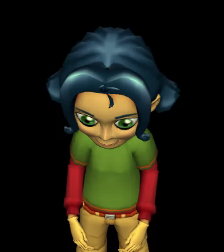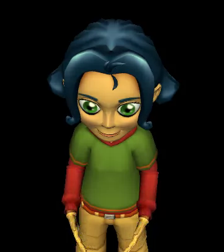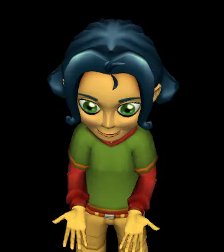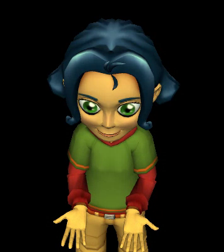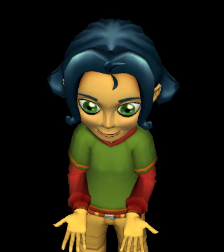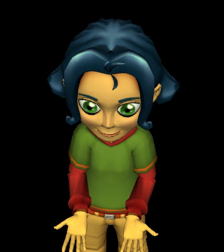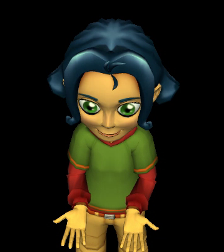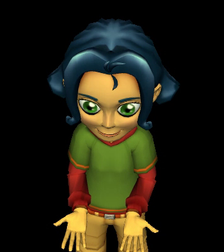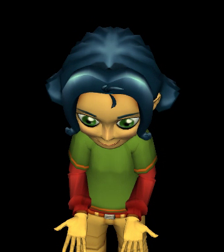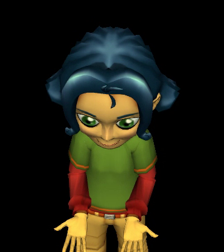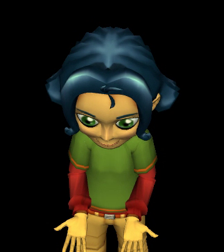الآن